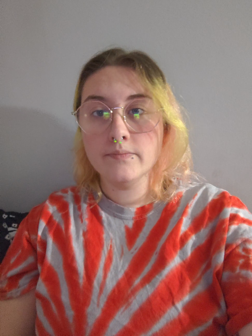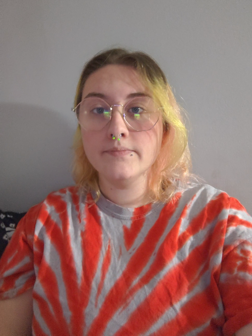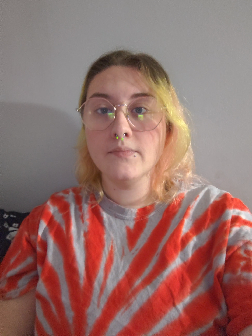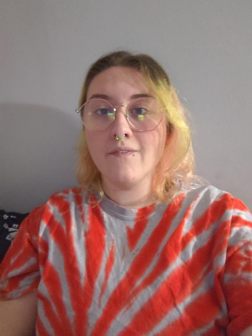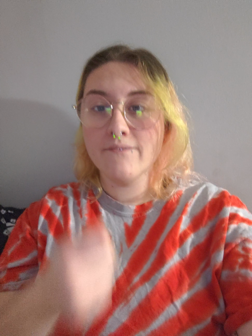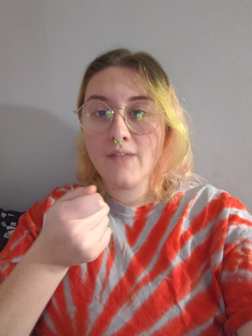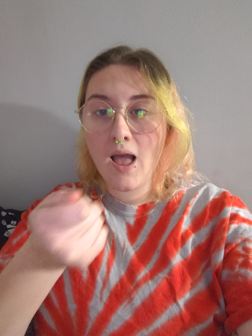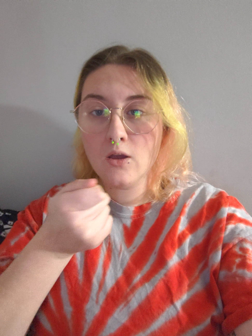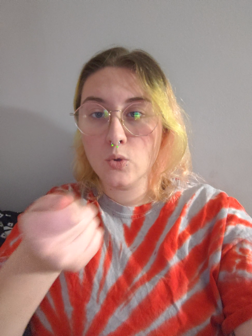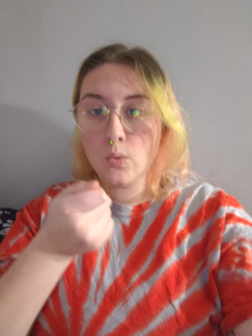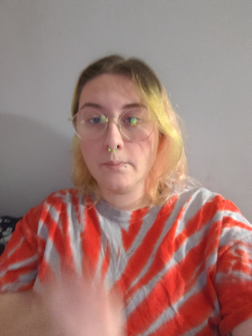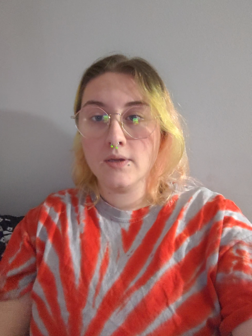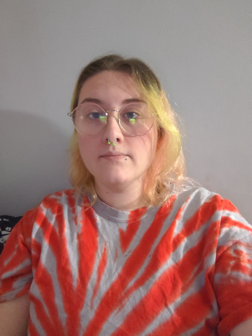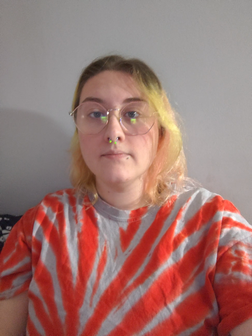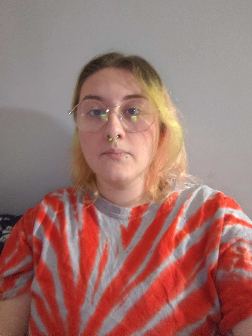vacuum